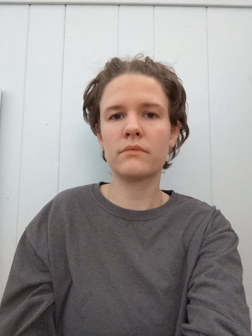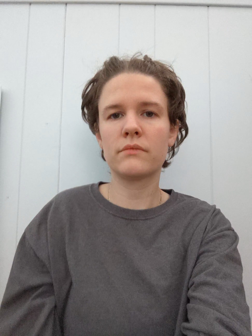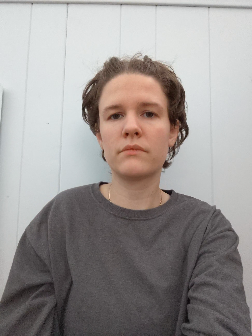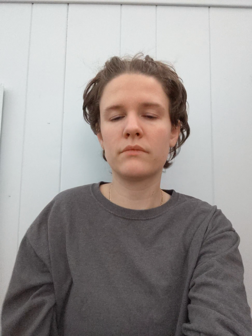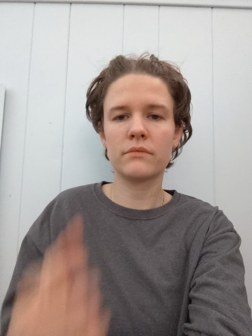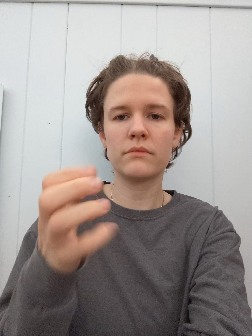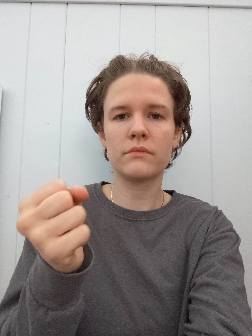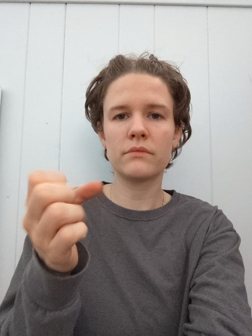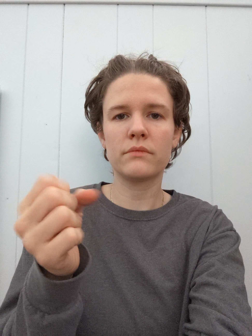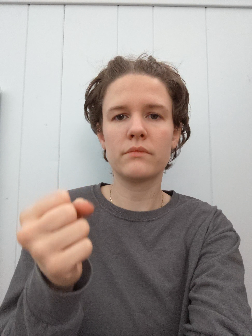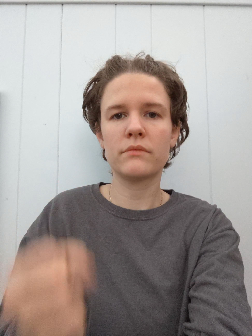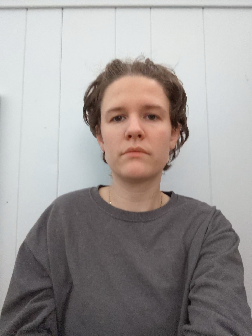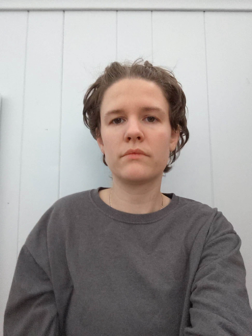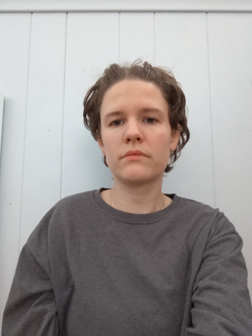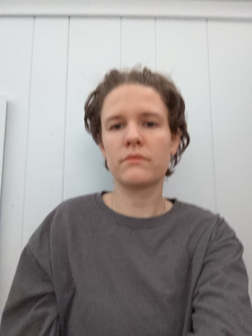milk